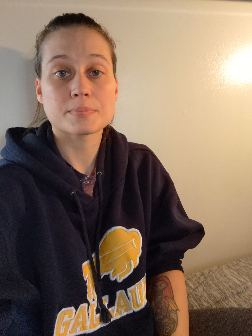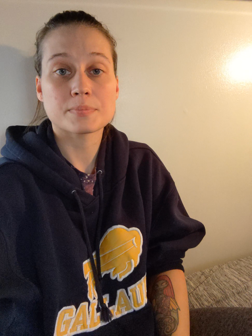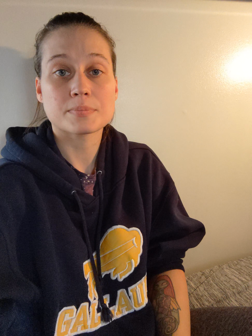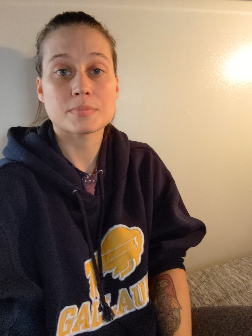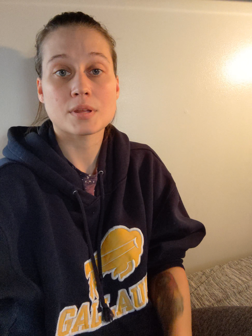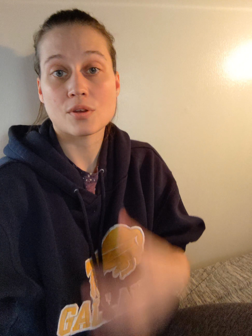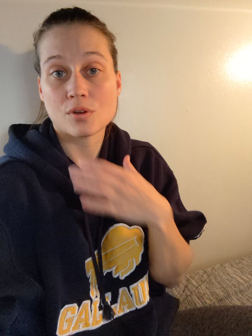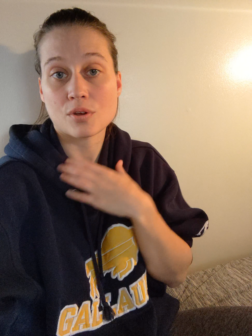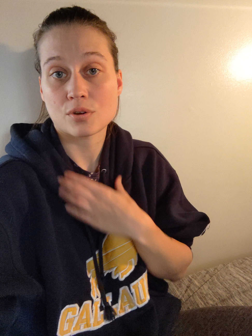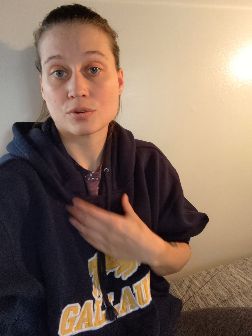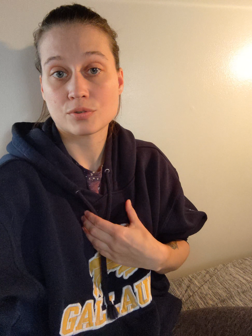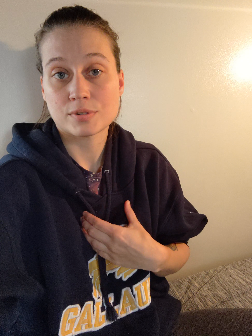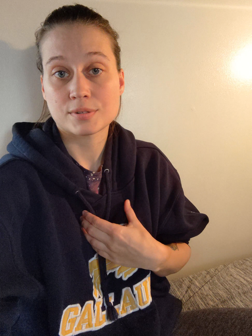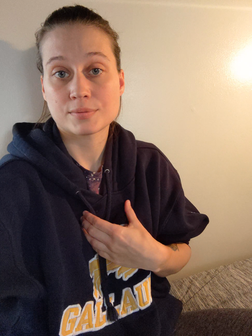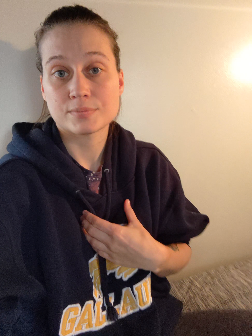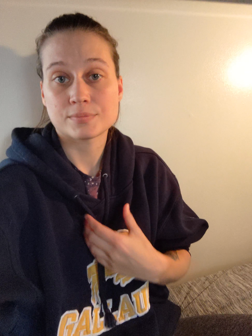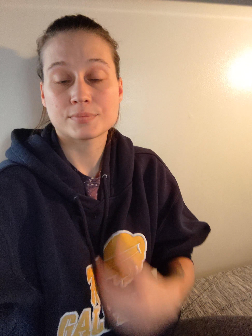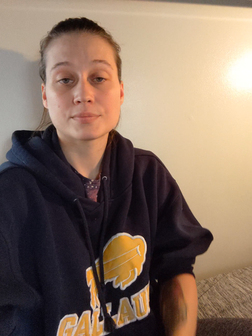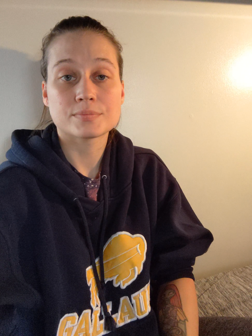hungry